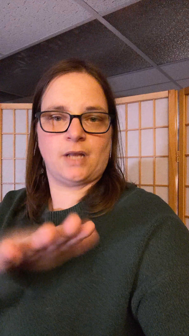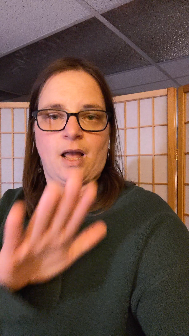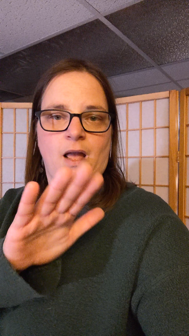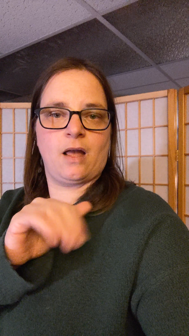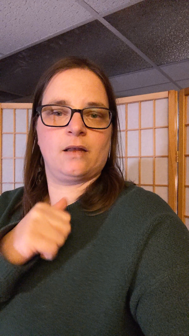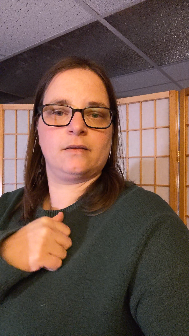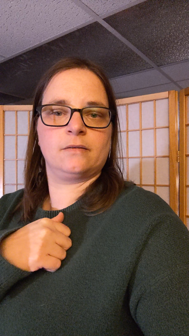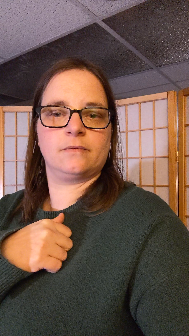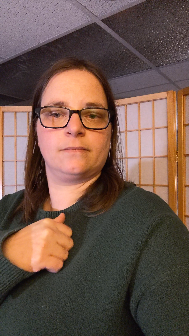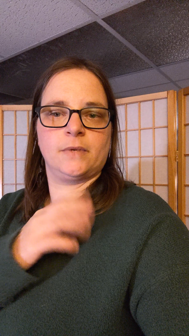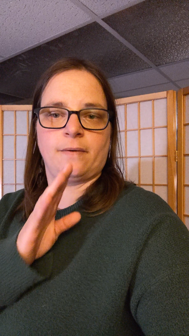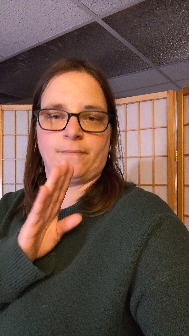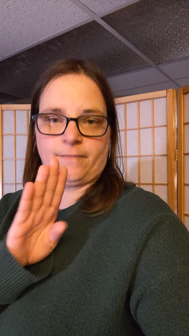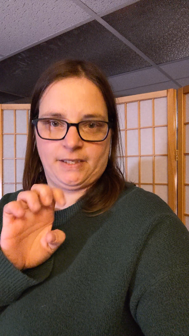be